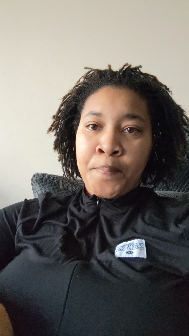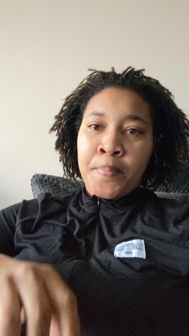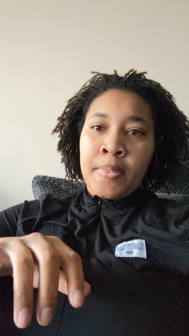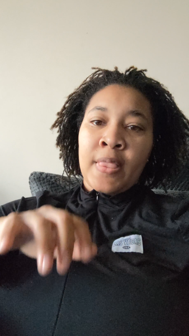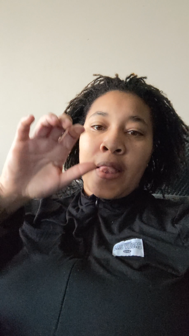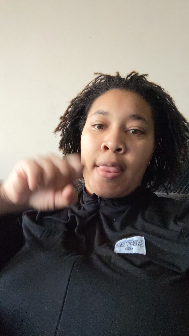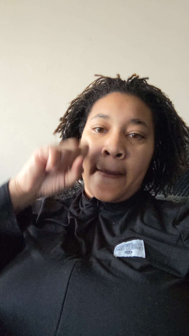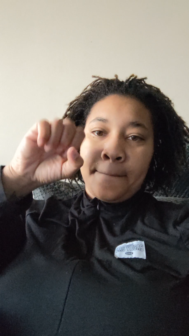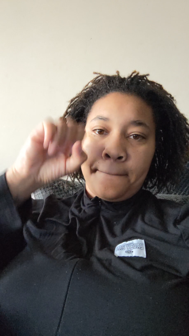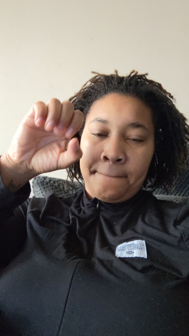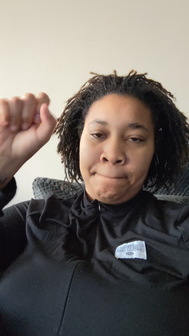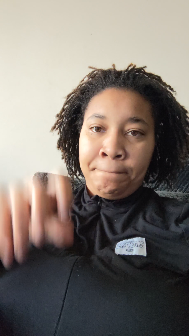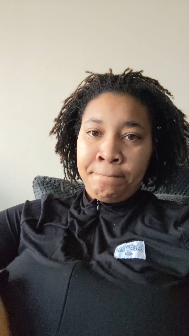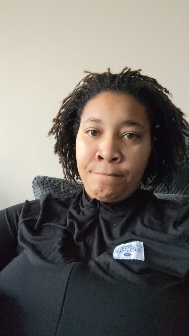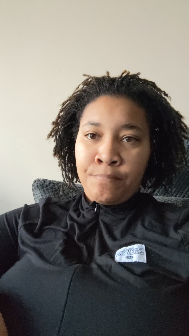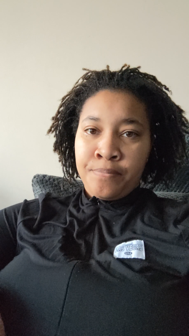ladder